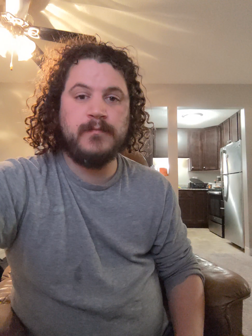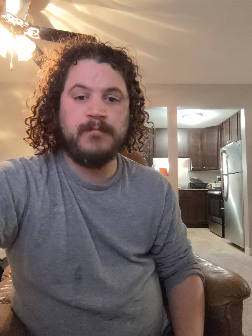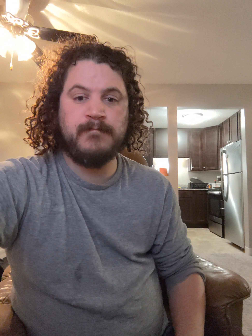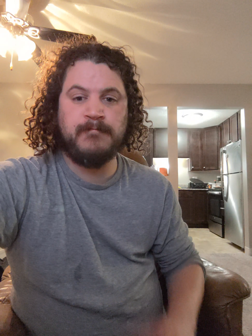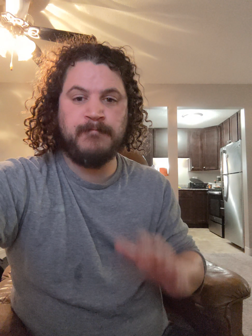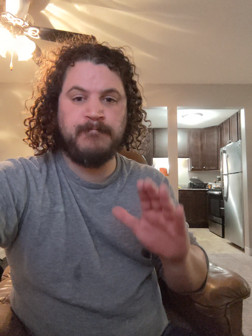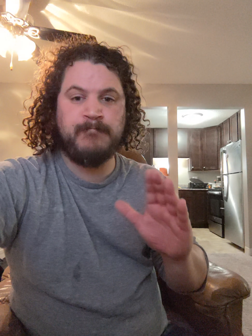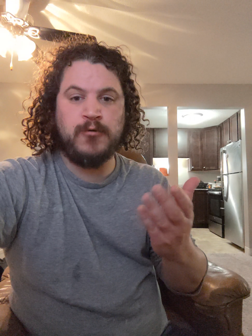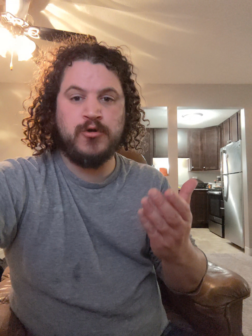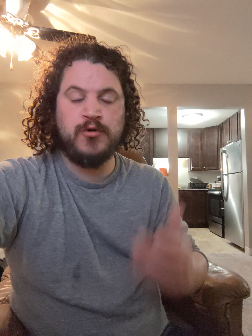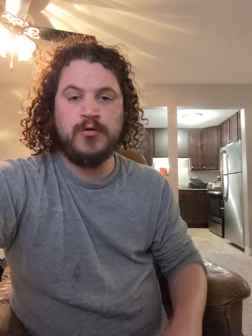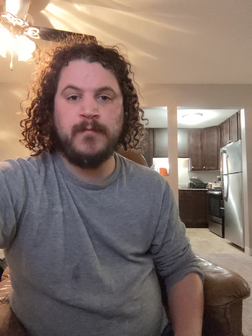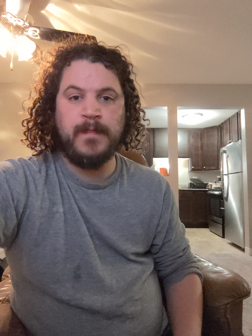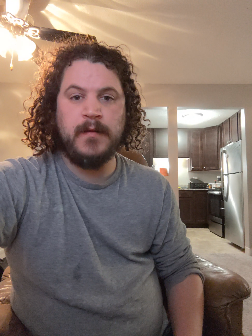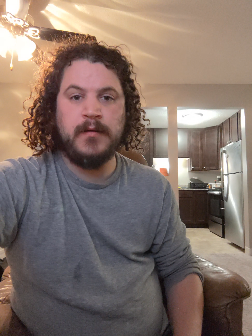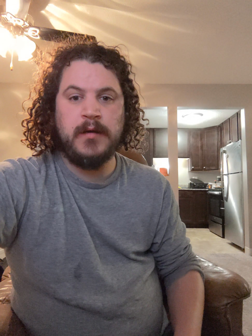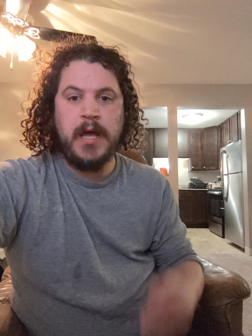book